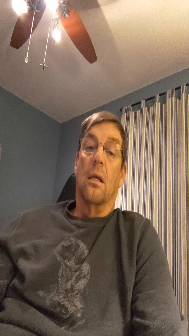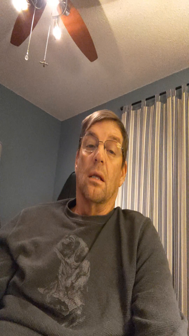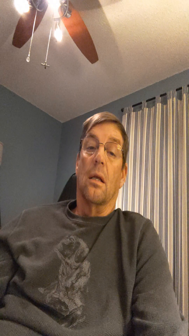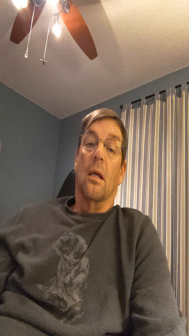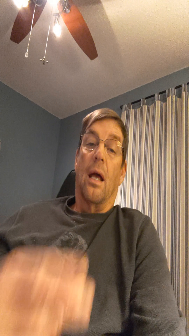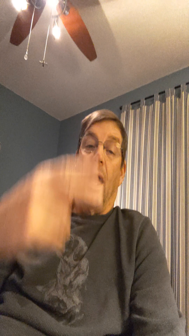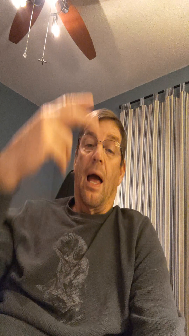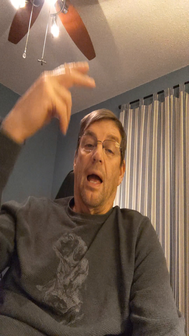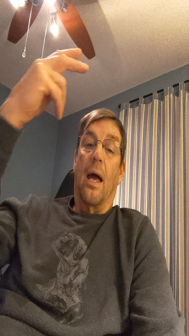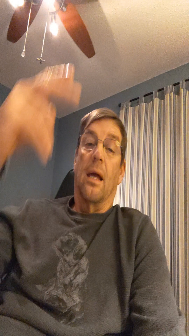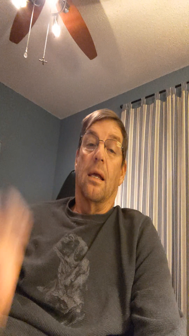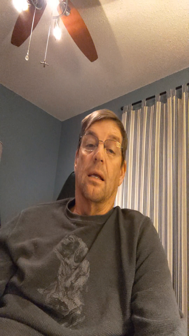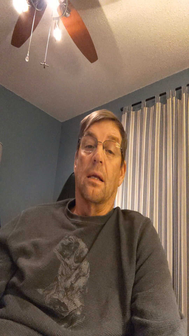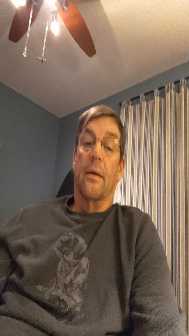high